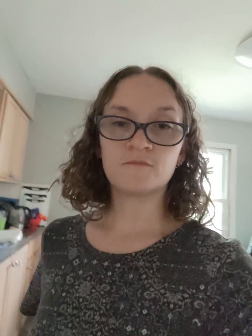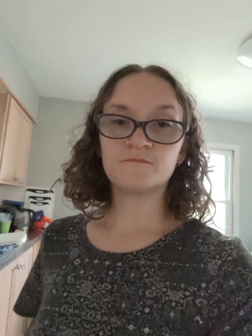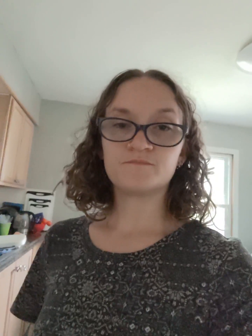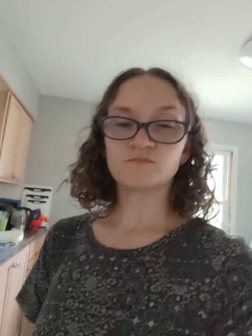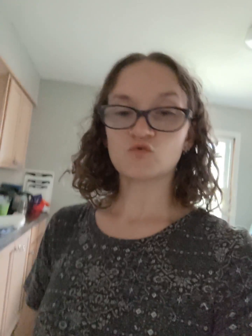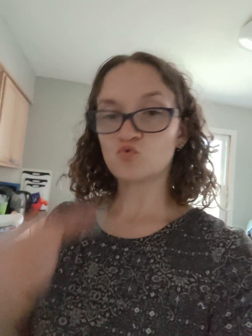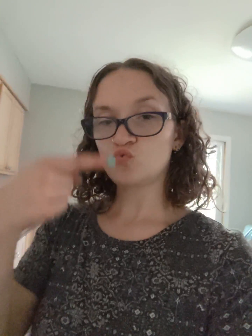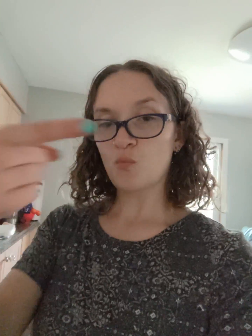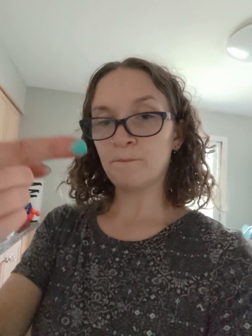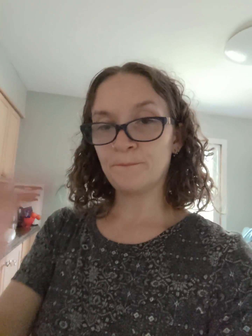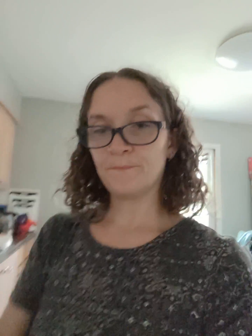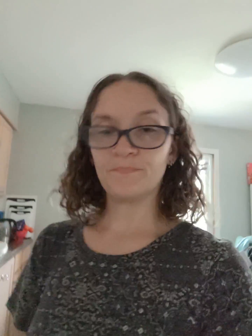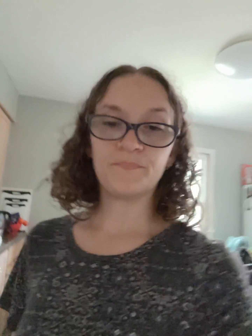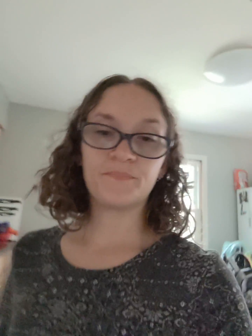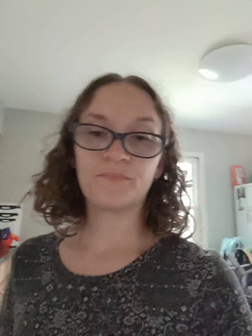show